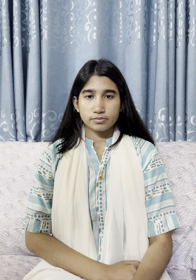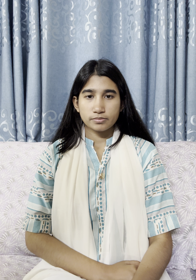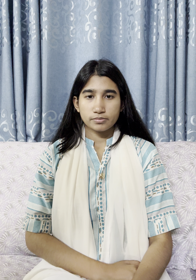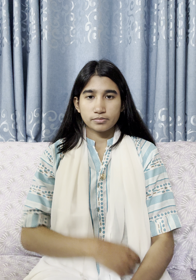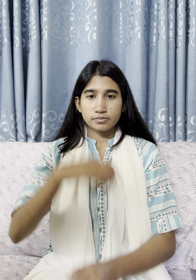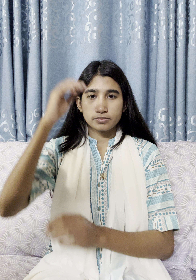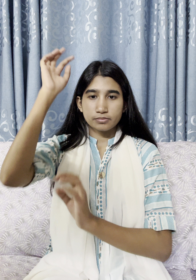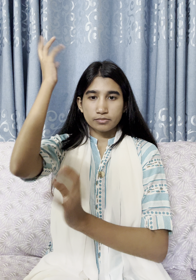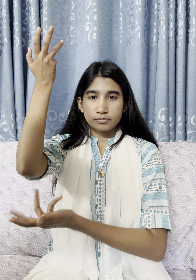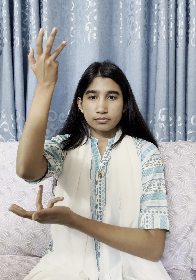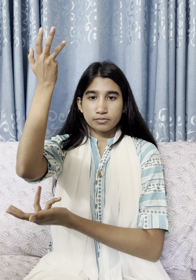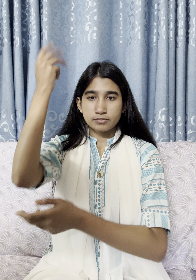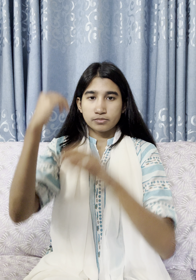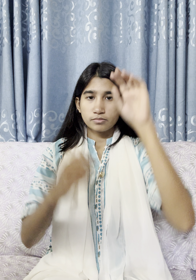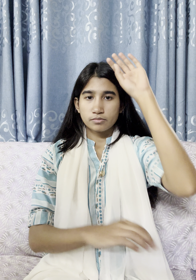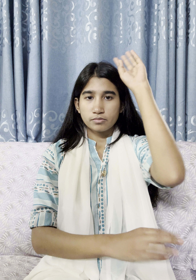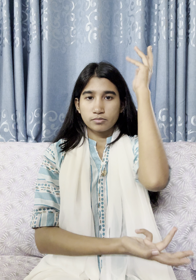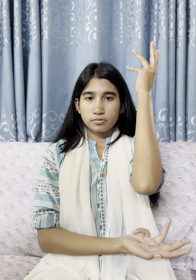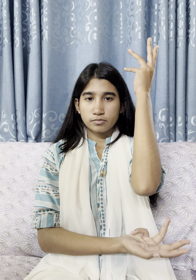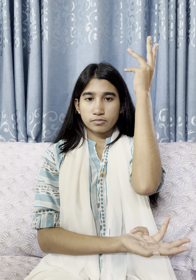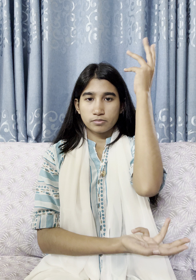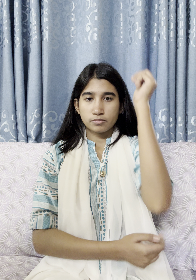নাচা